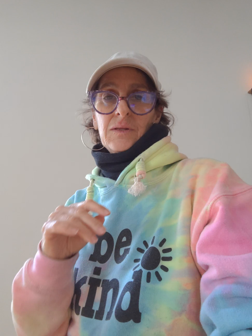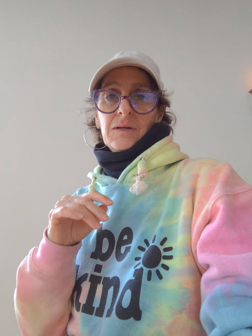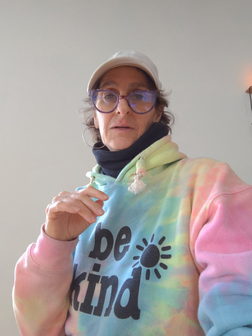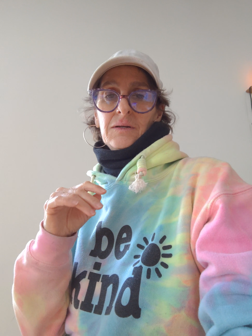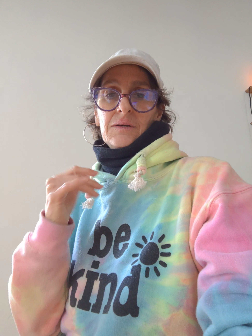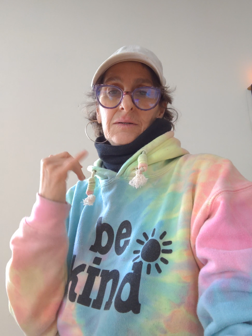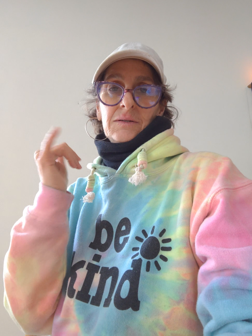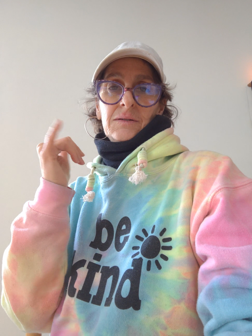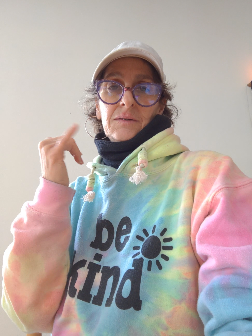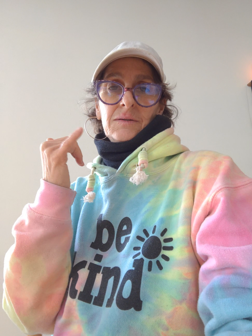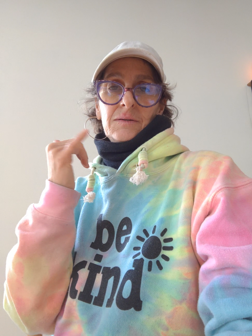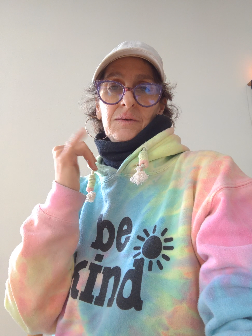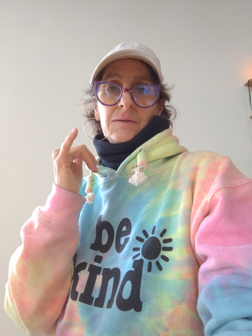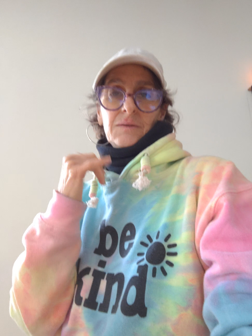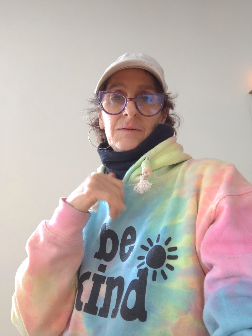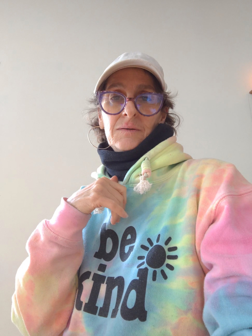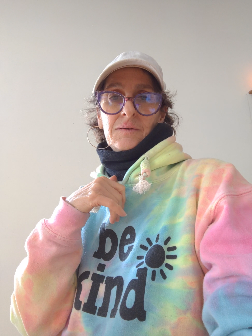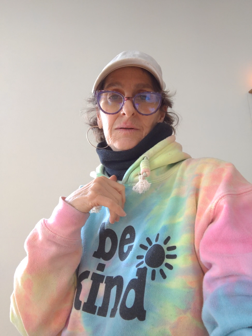yellow